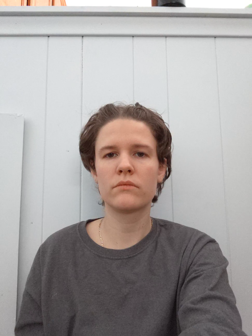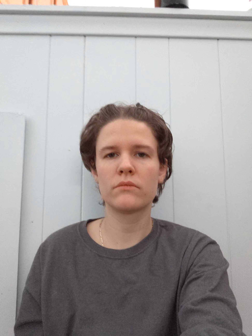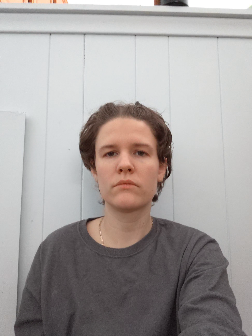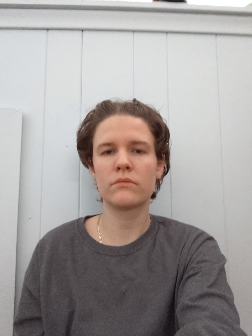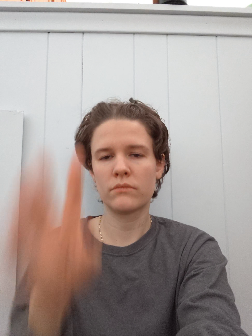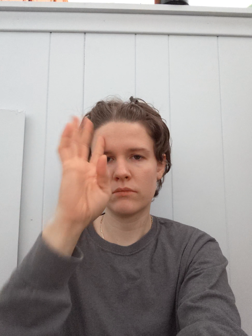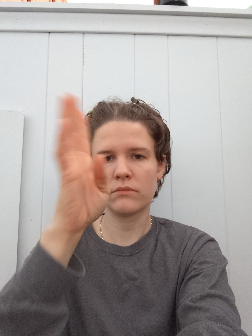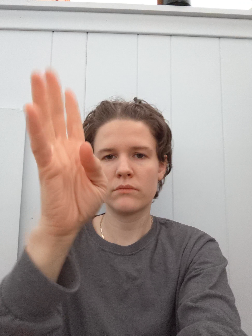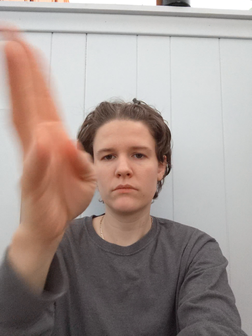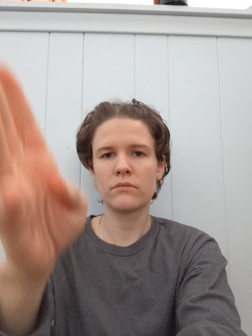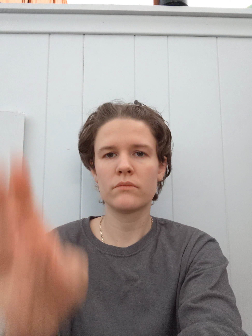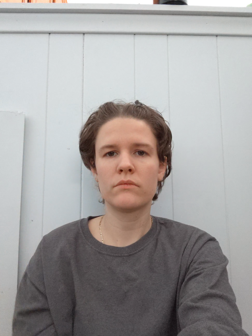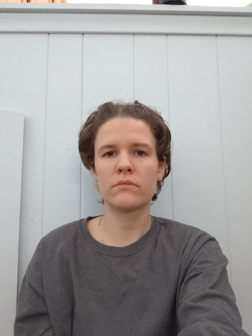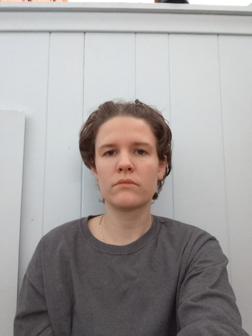pretend